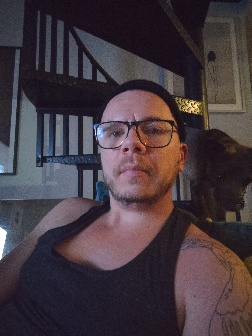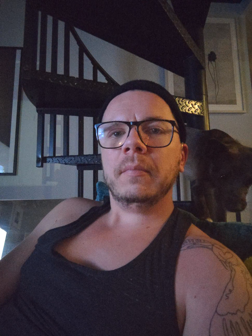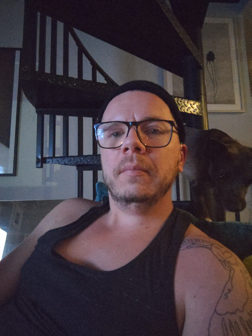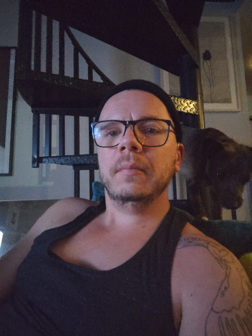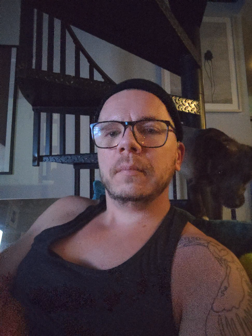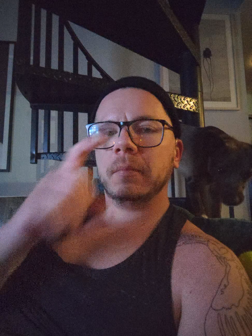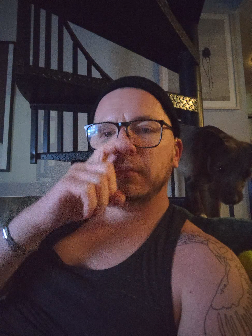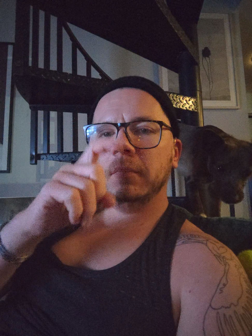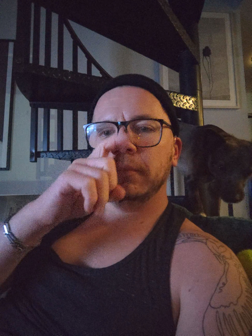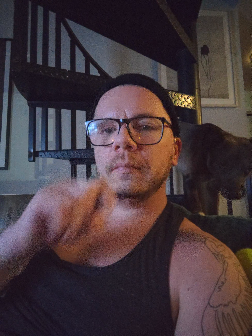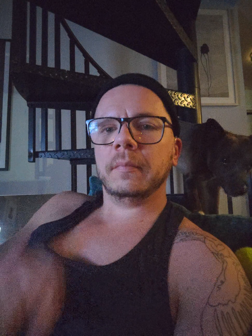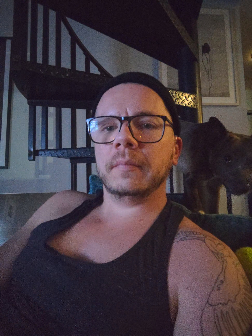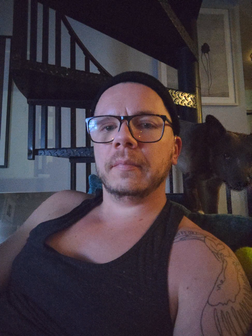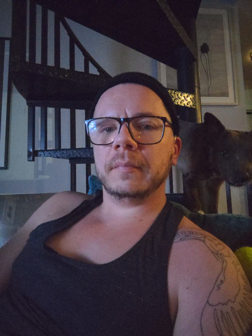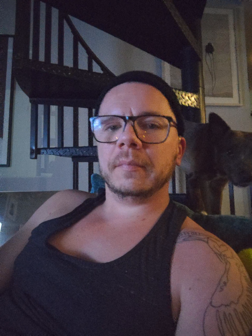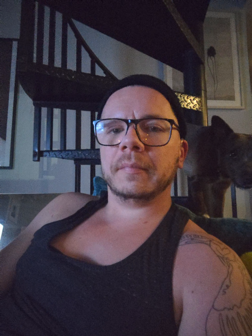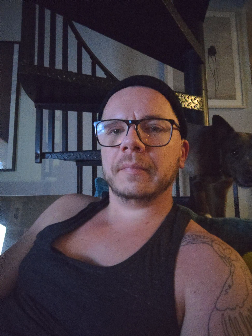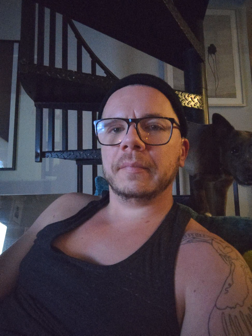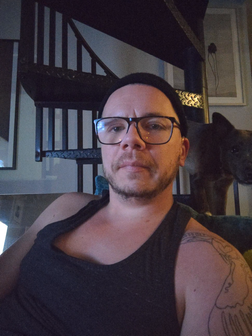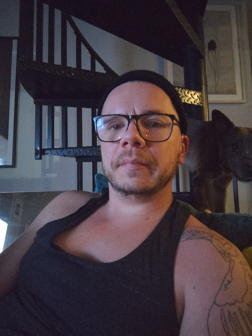doll